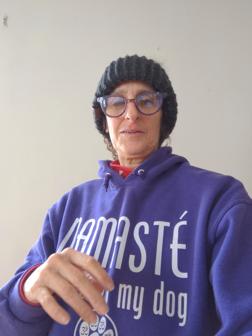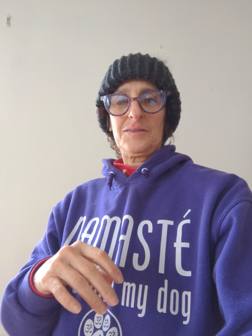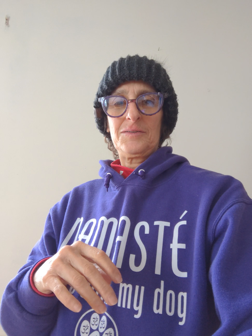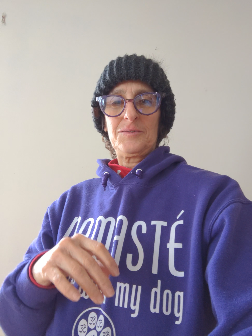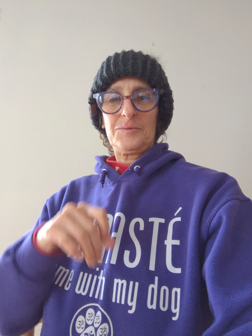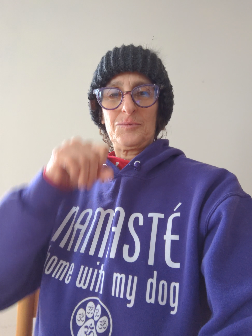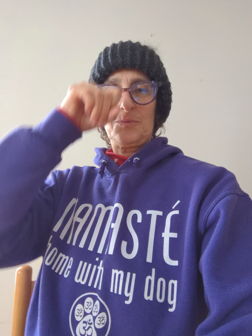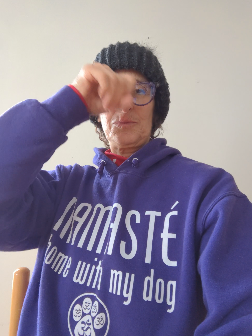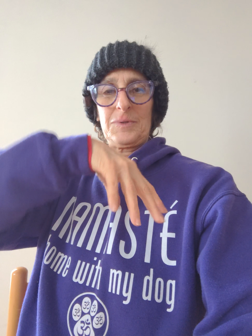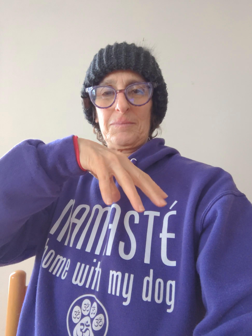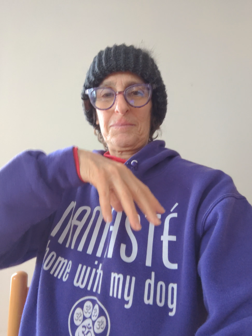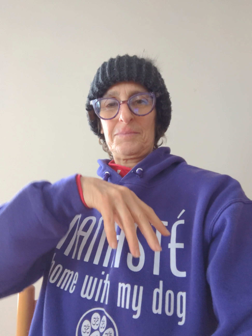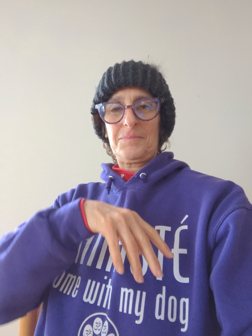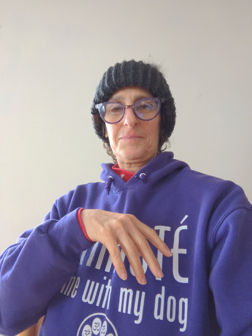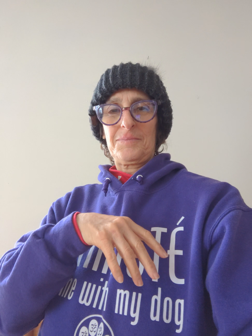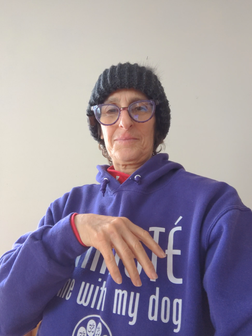drop